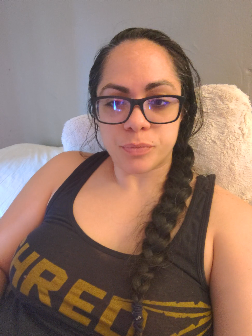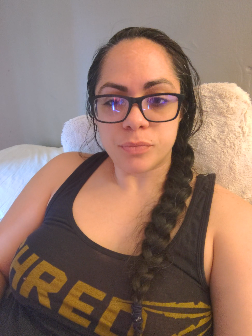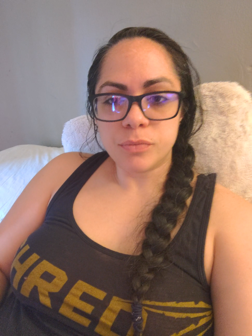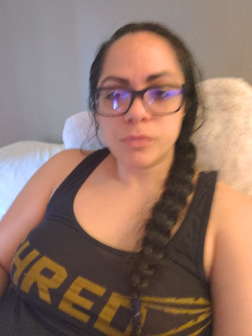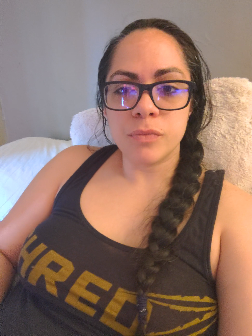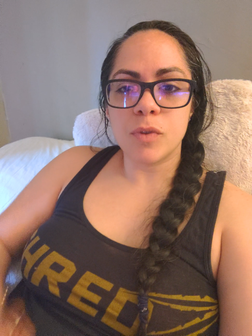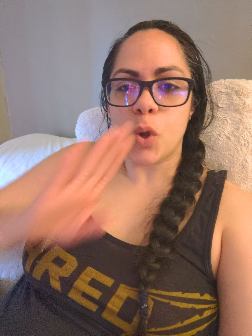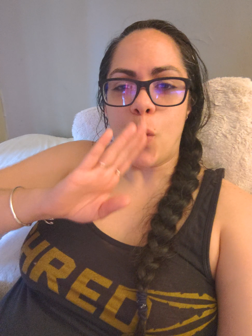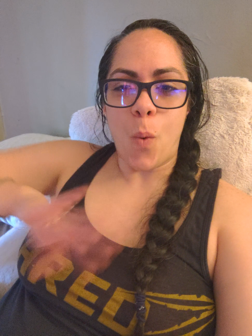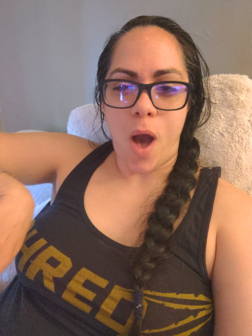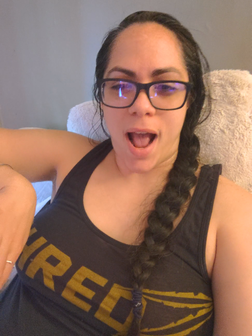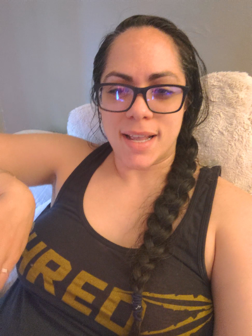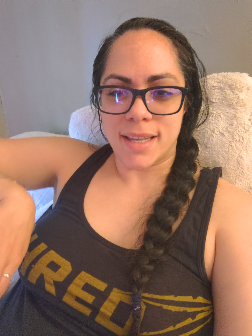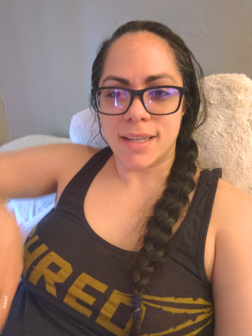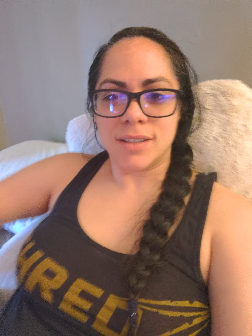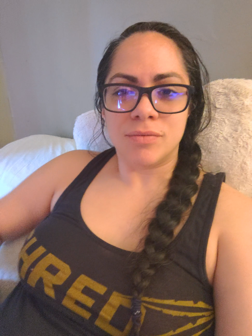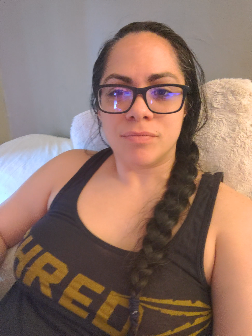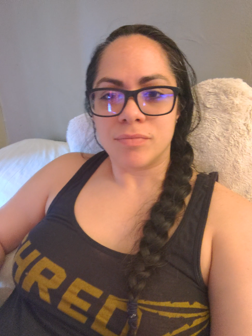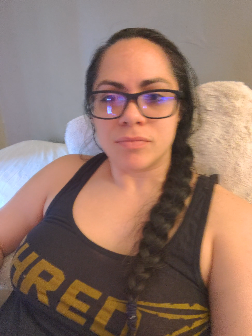quiet